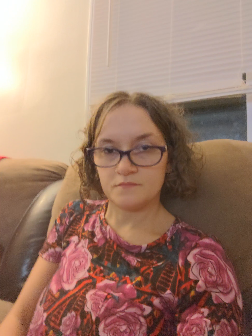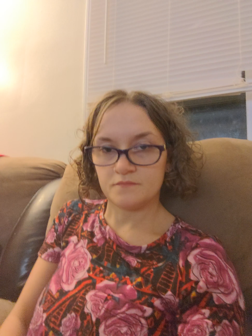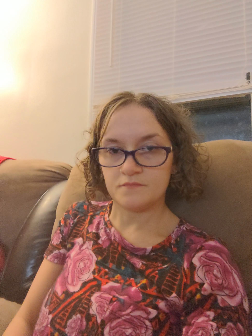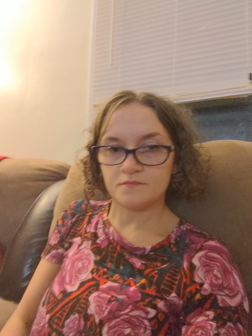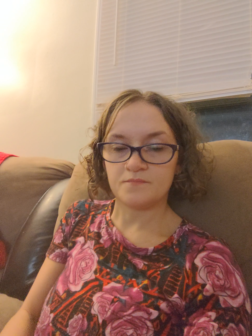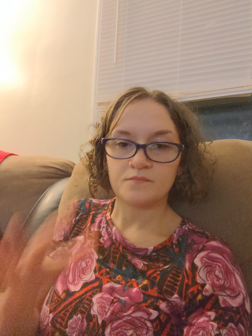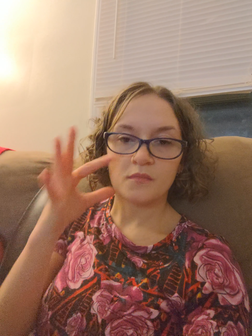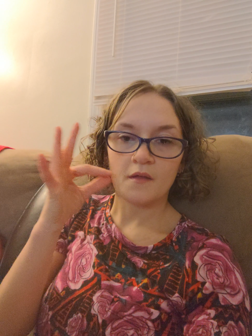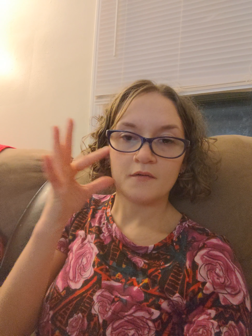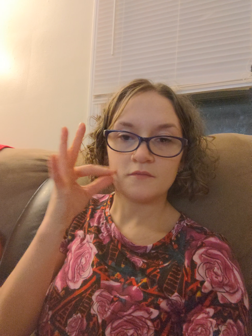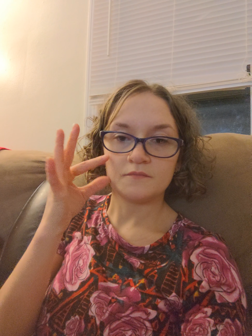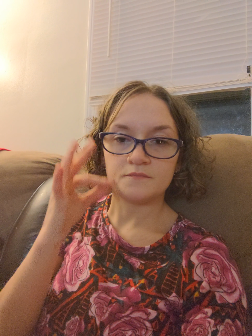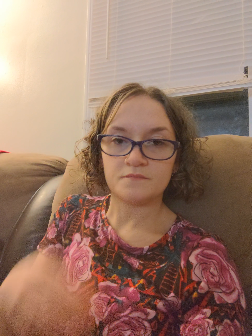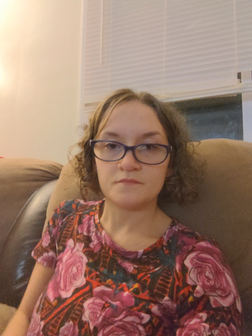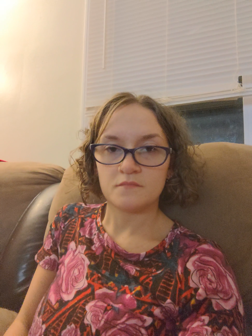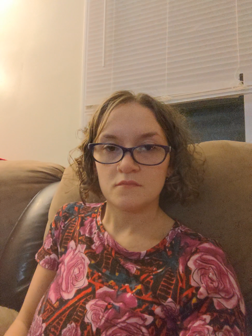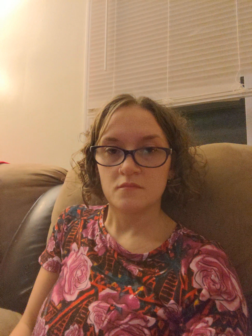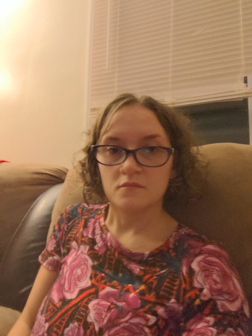cat